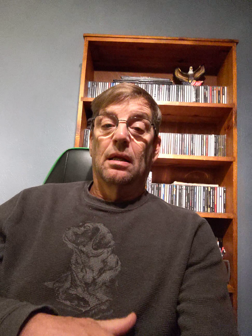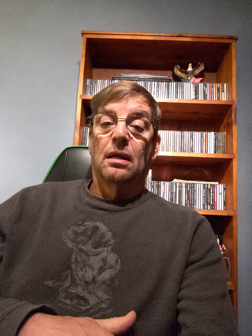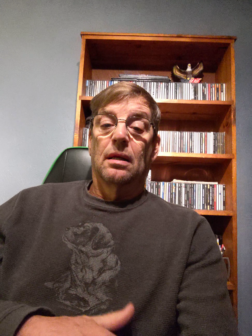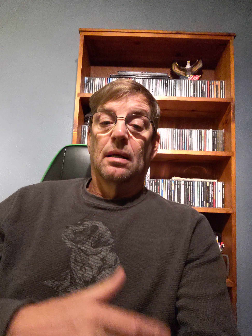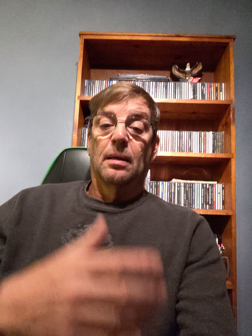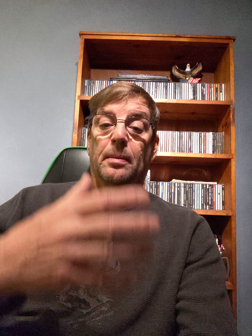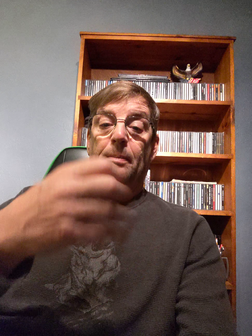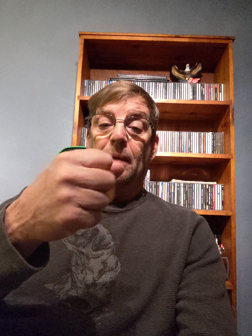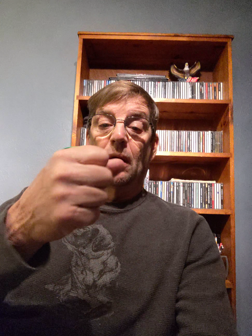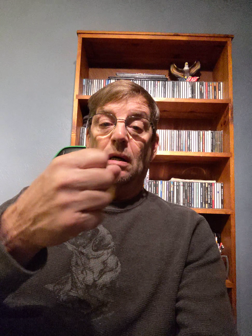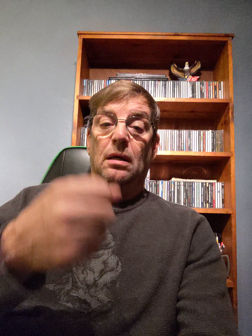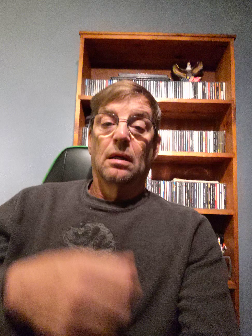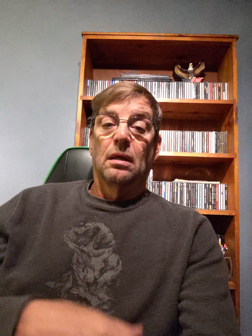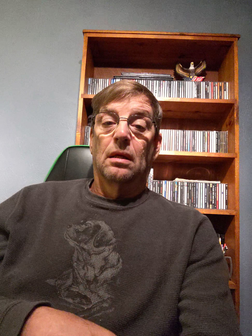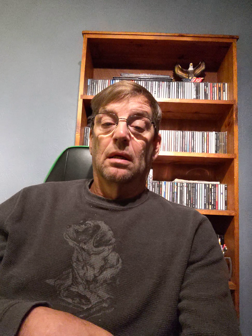milk